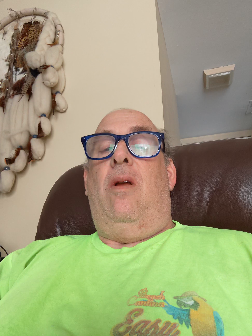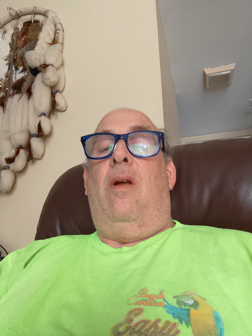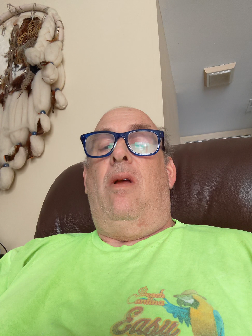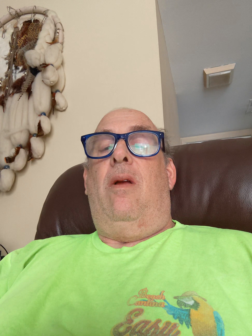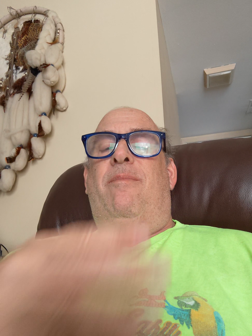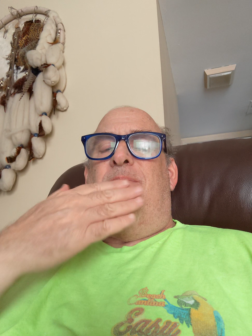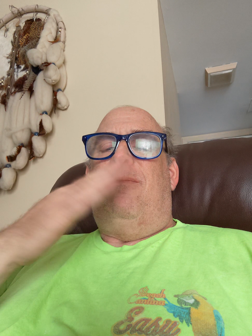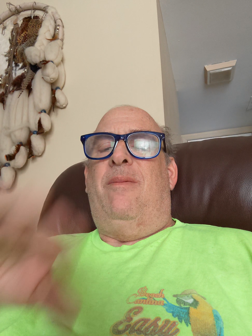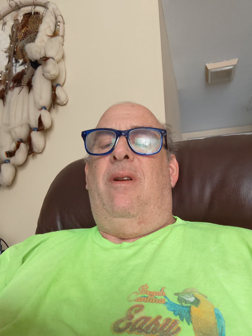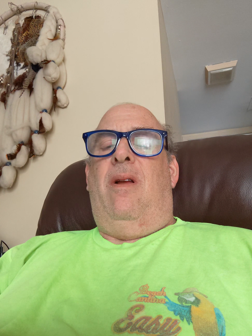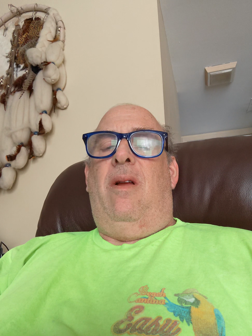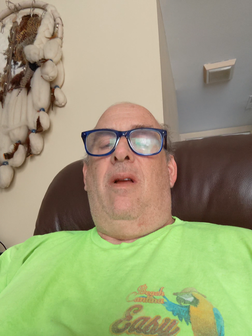bad